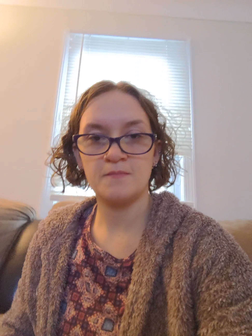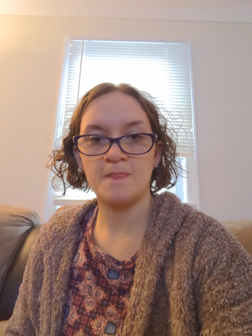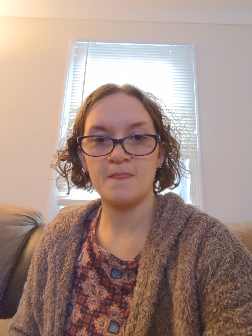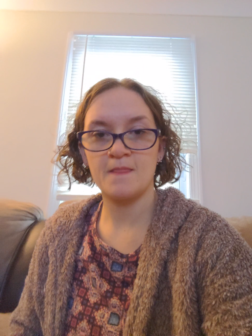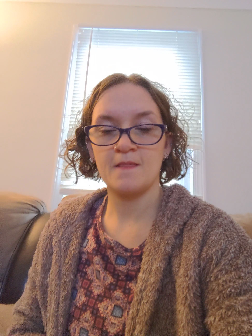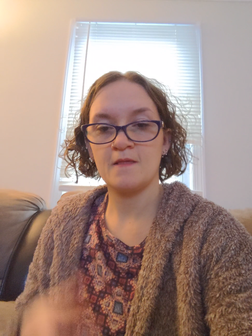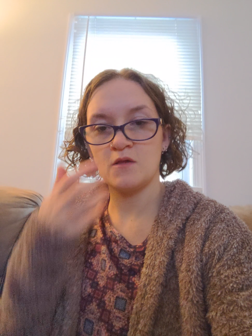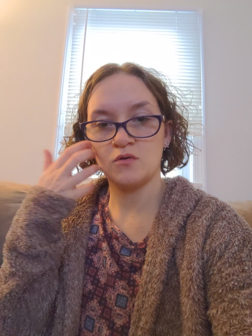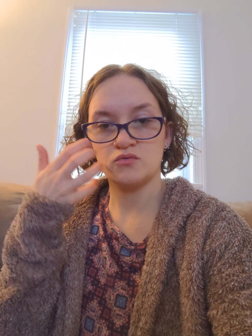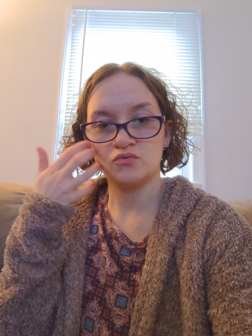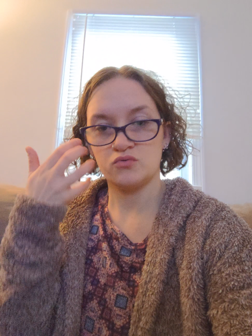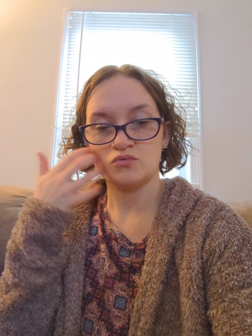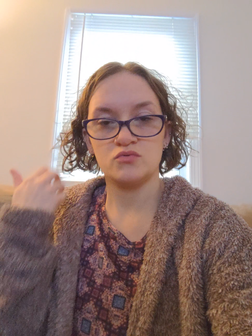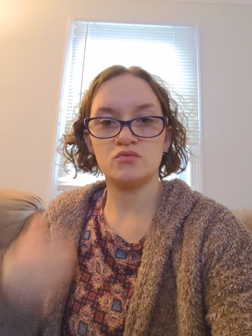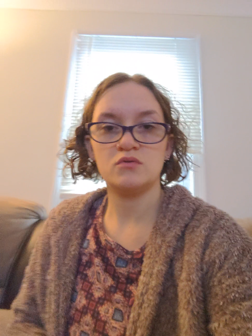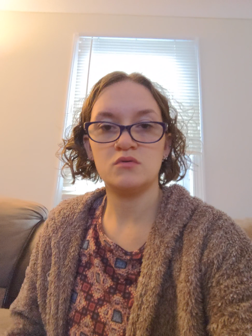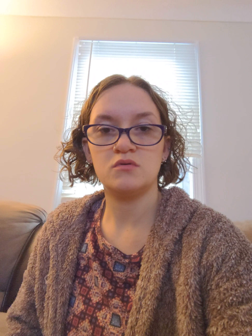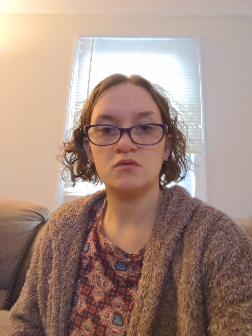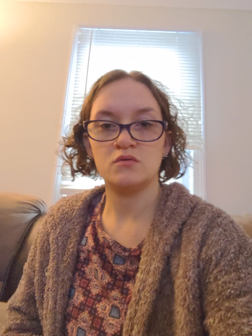tiger